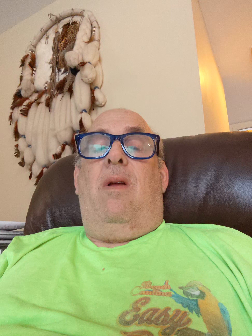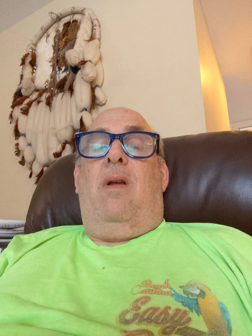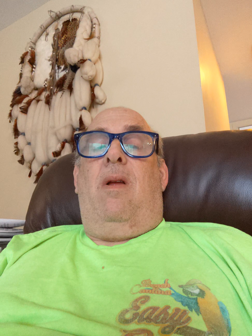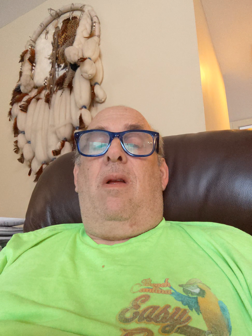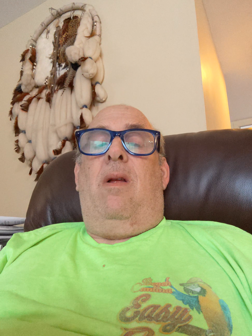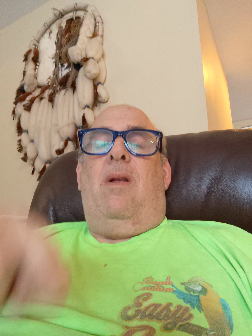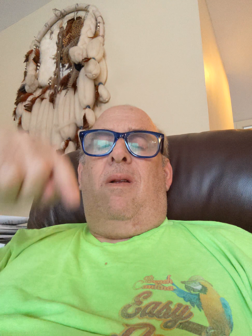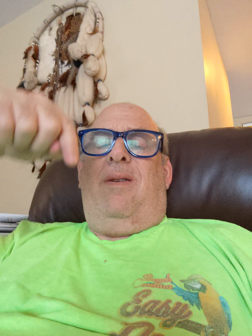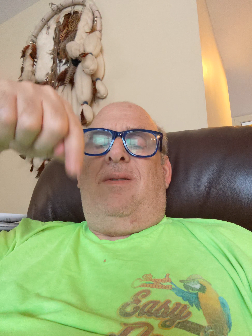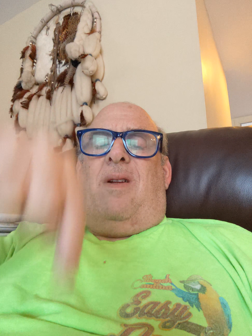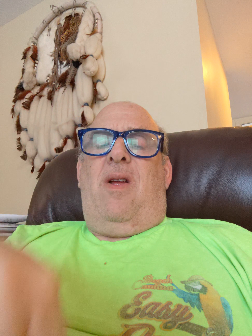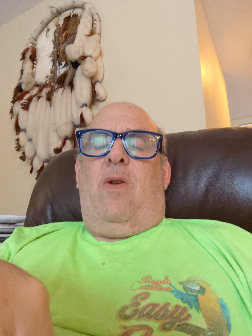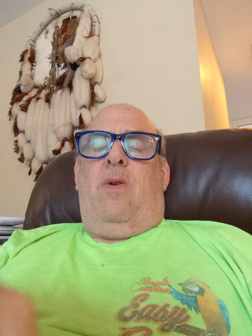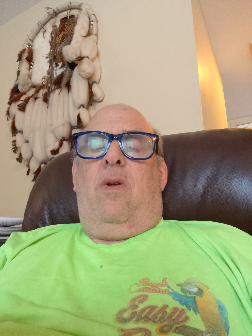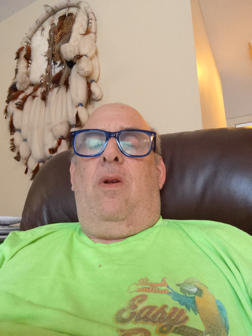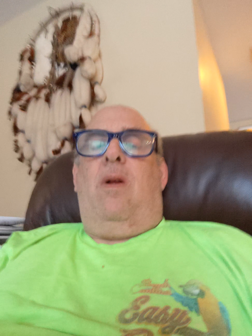down